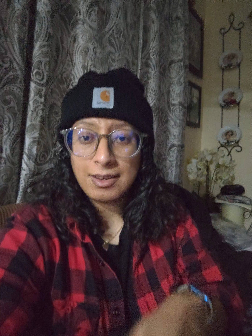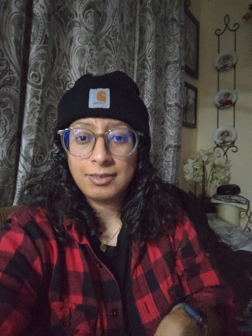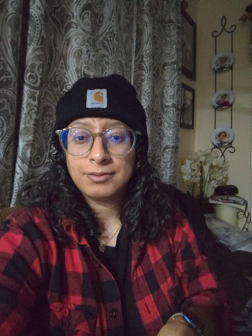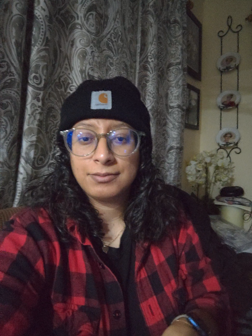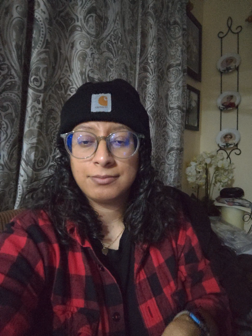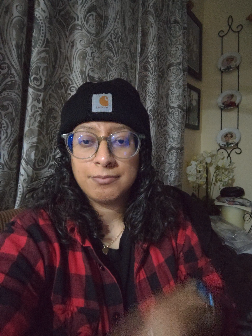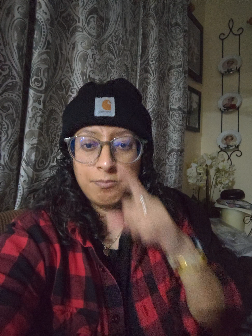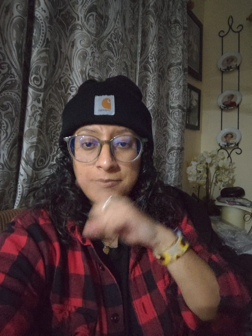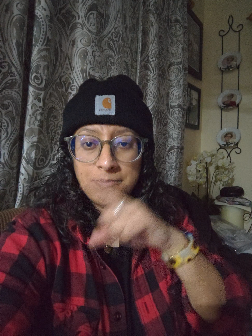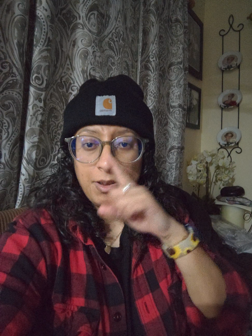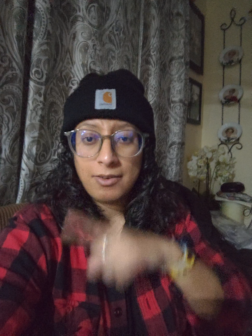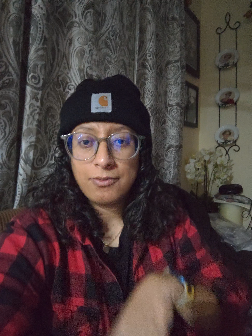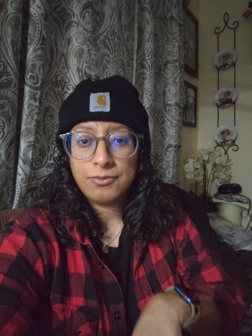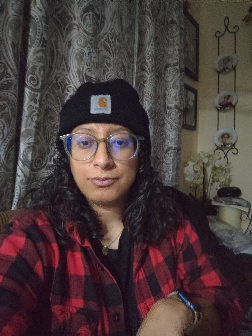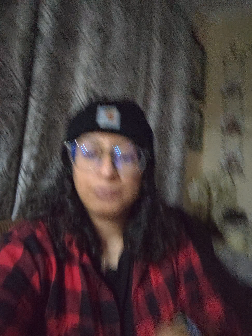mouse